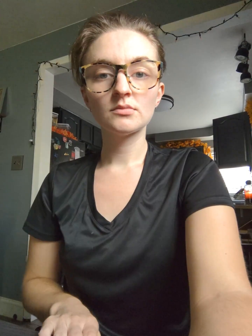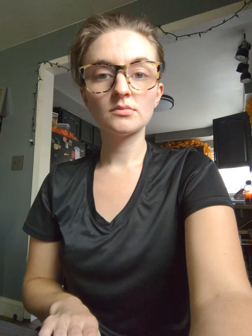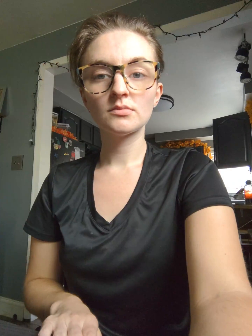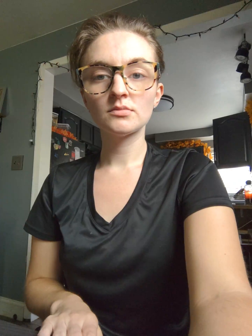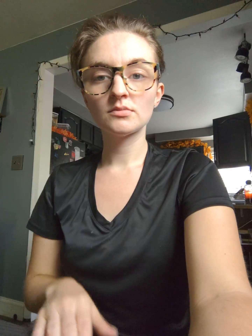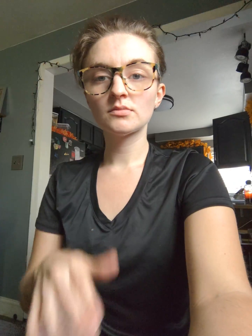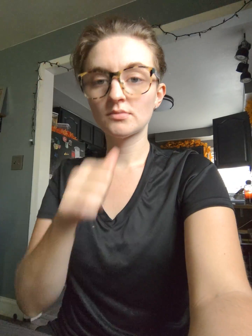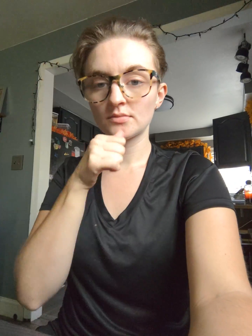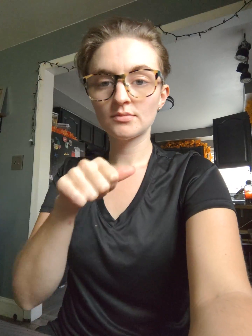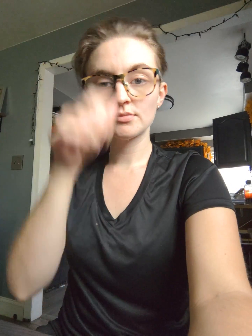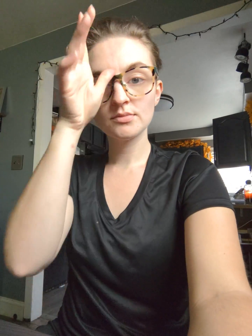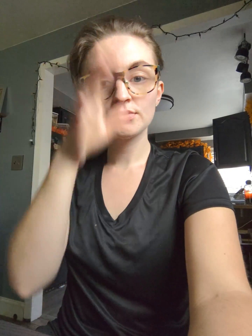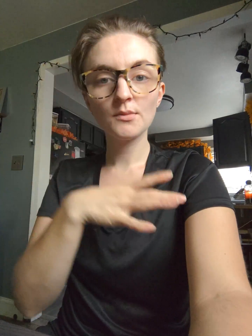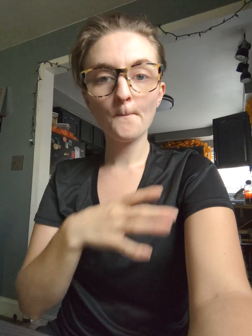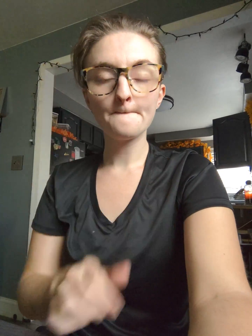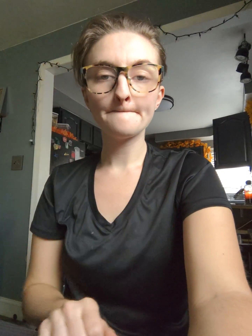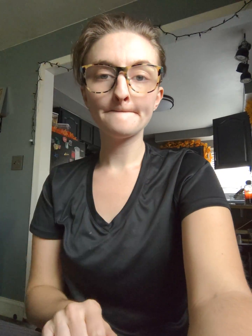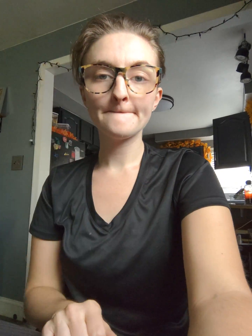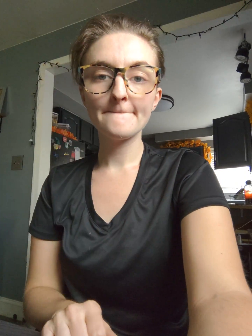mailman